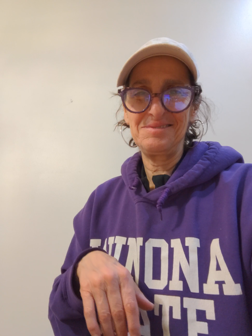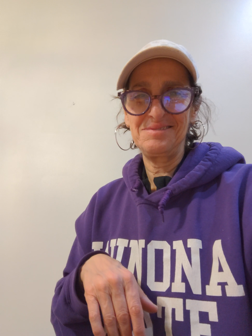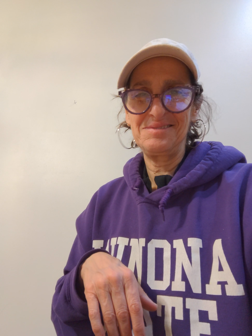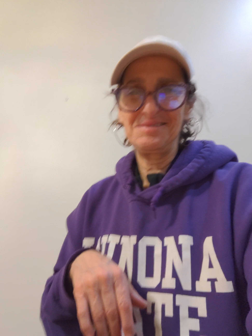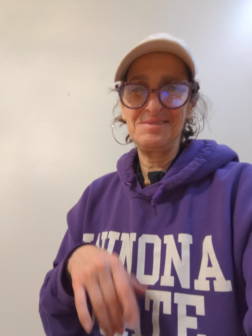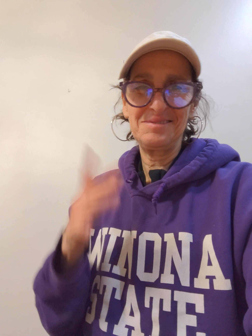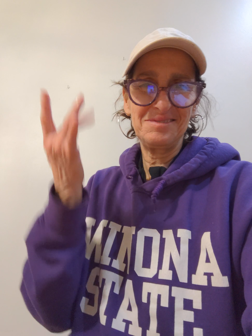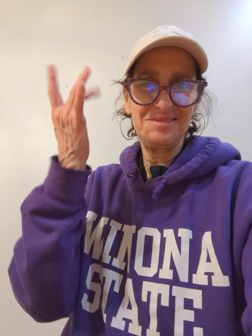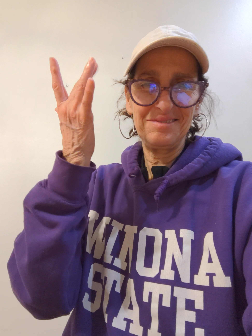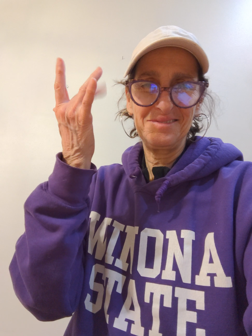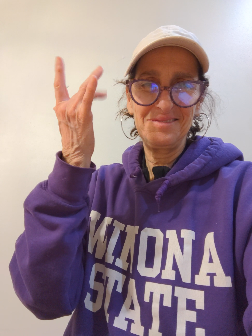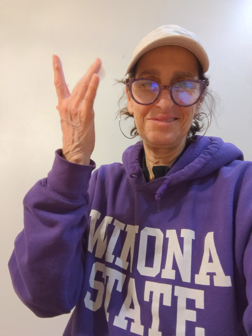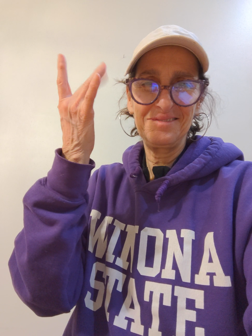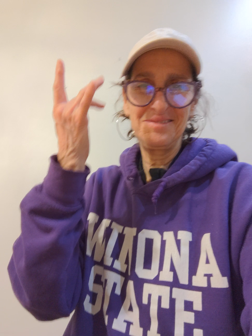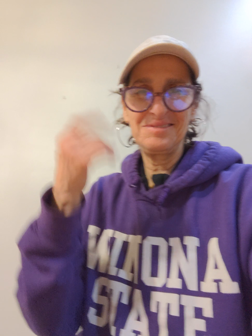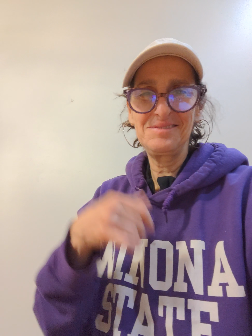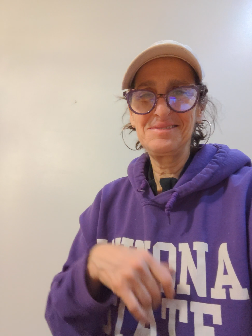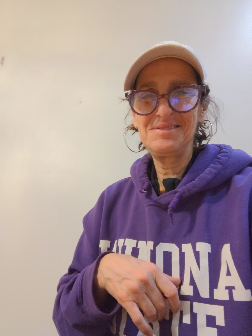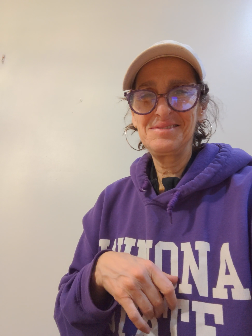why